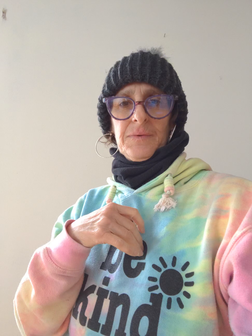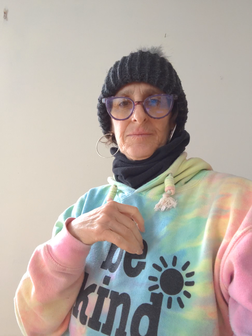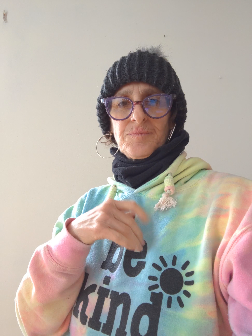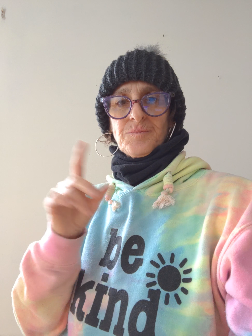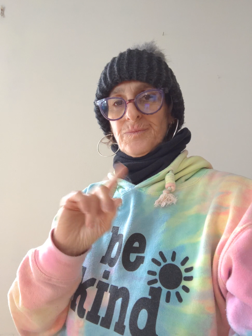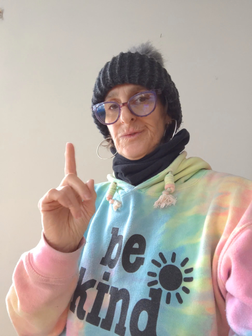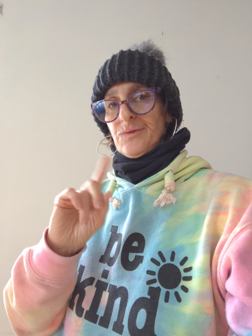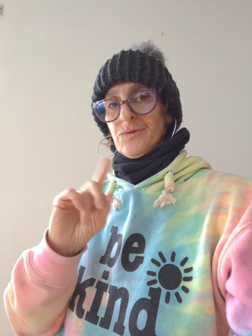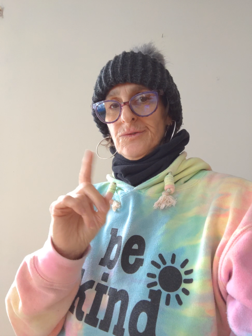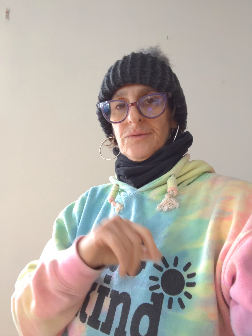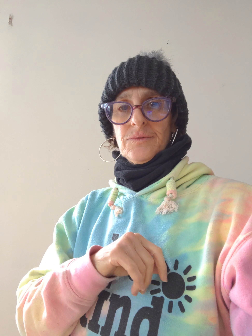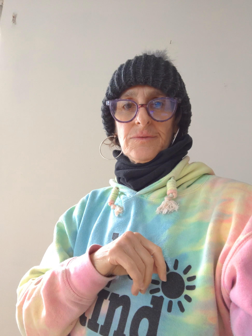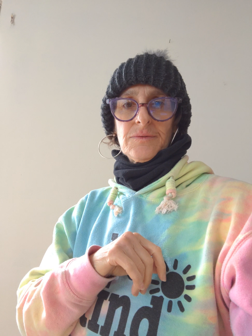where